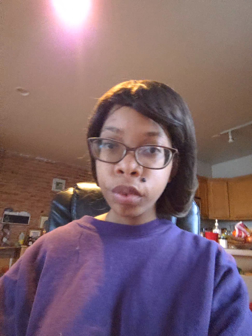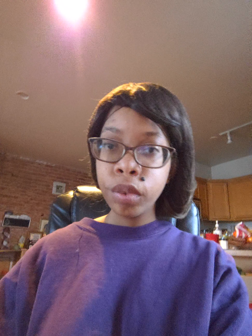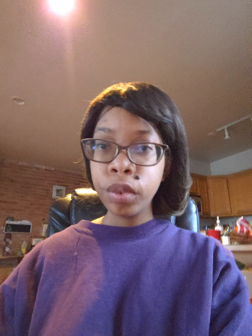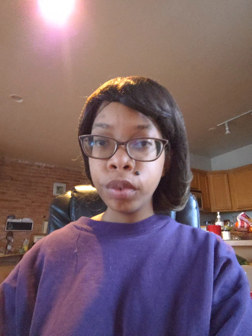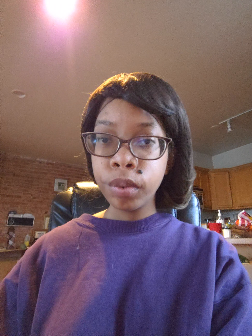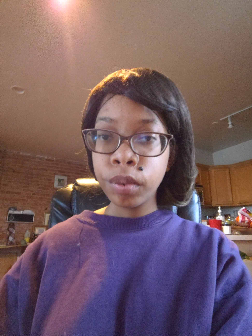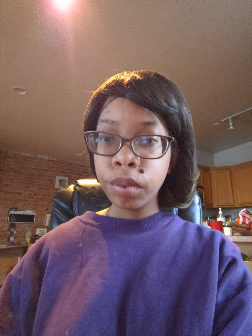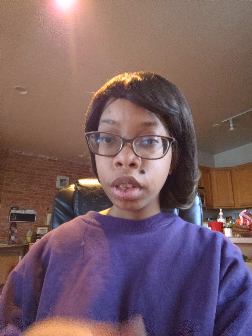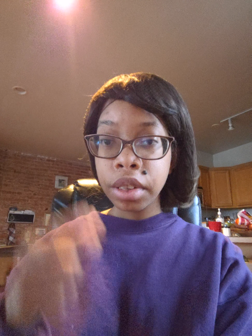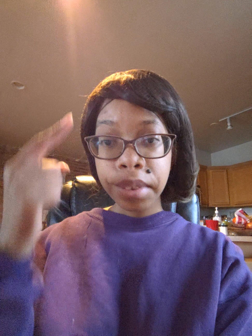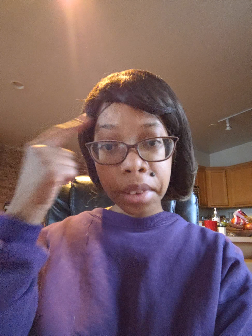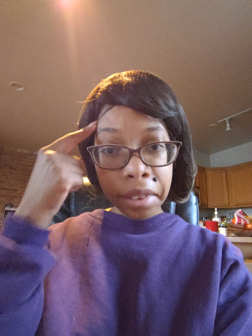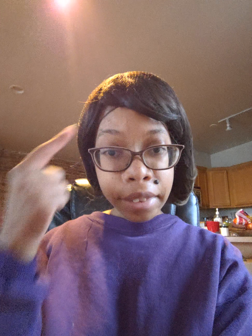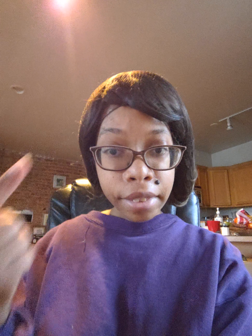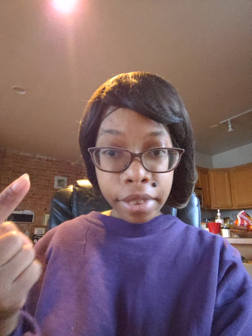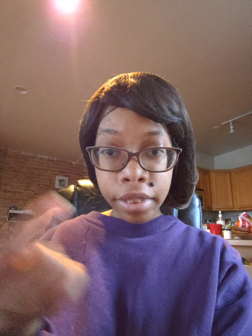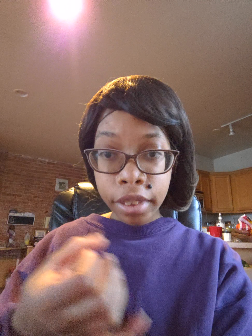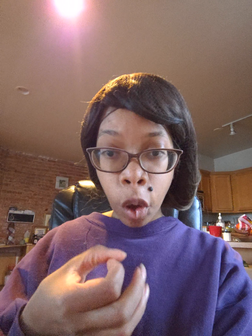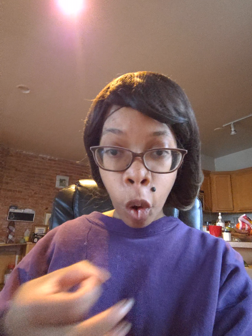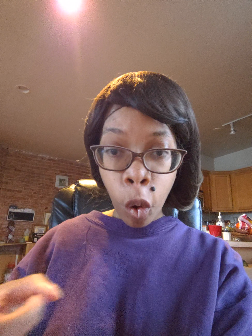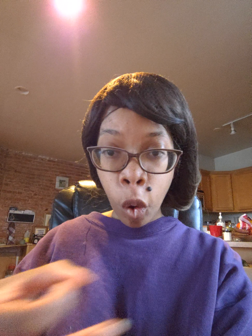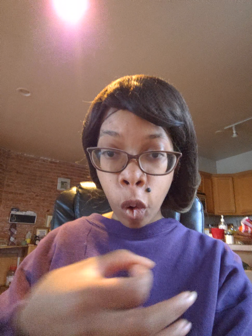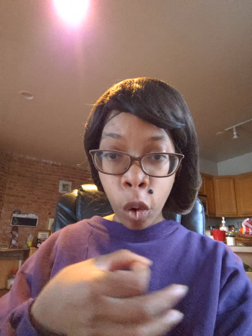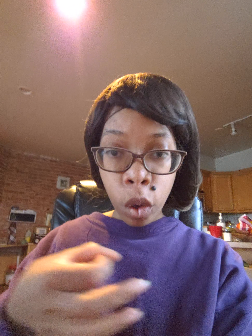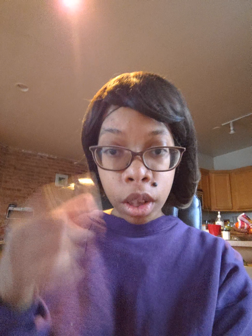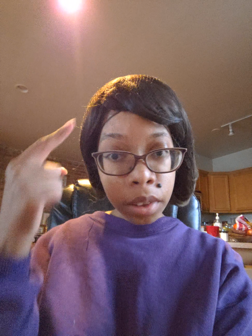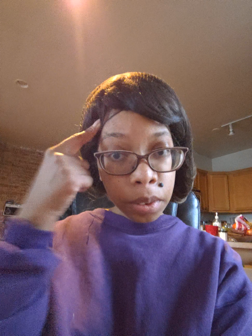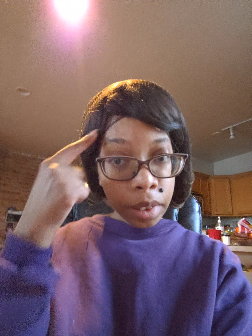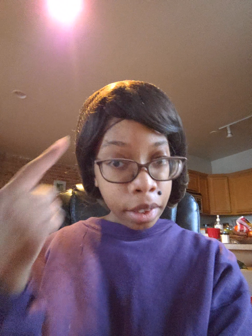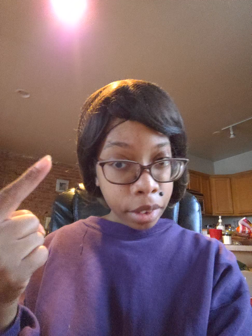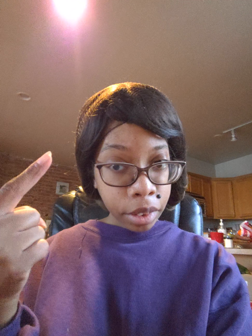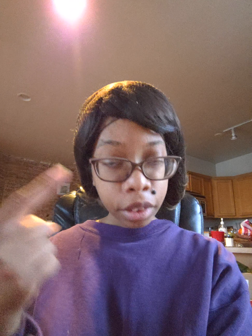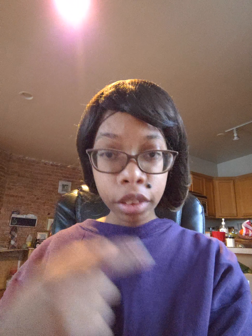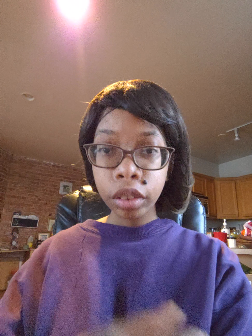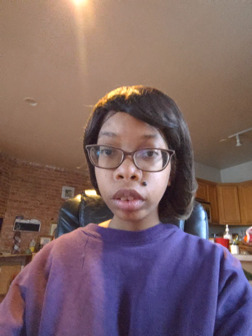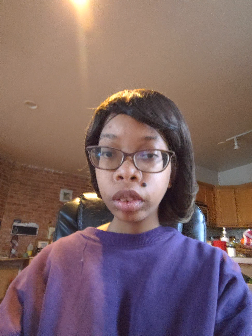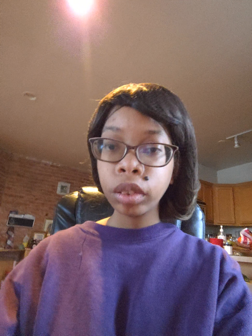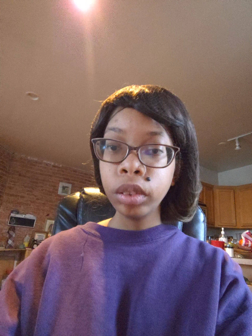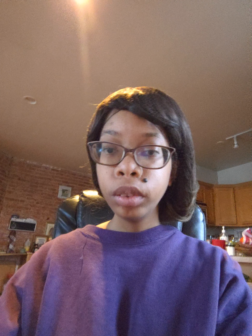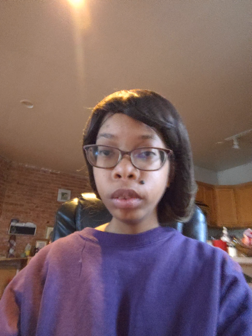penny